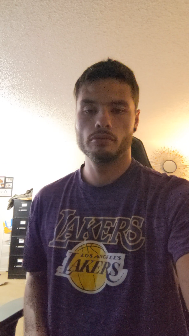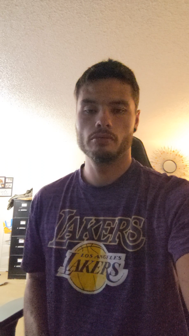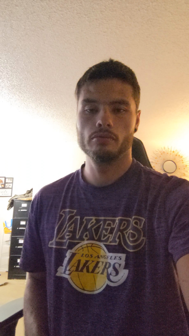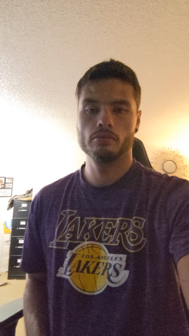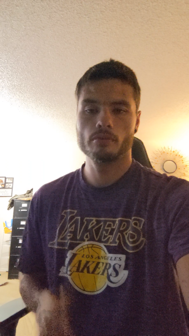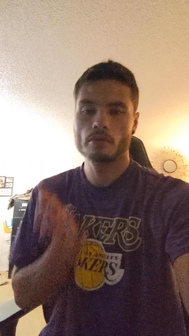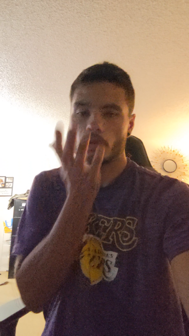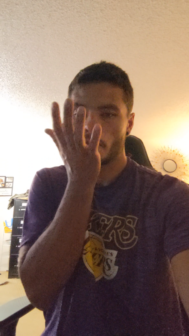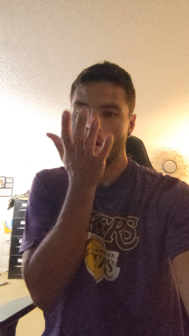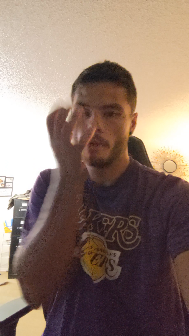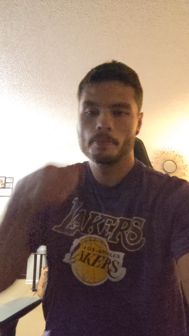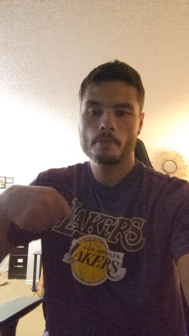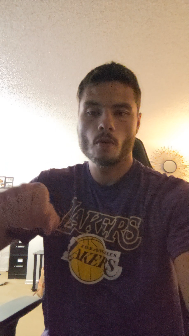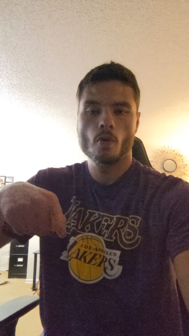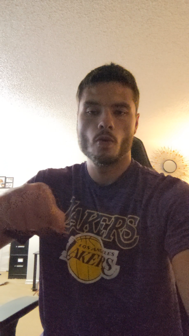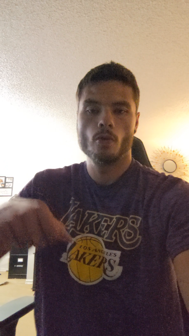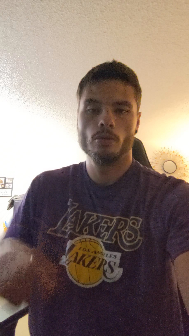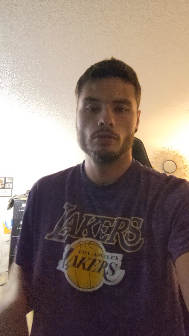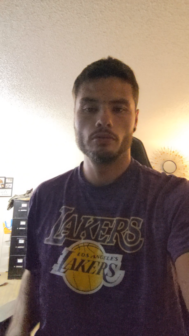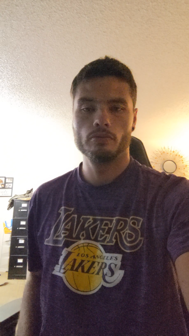lawn mower